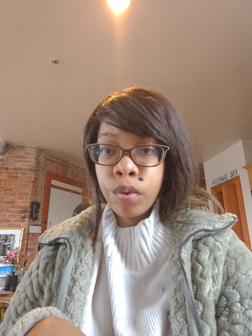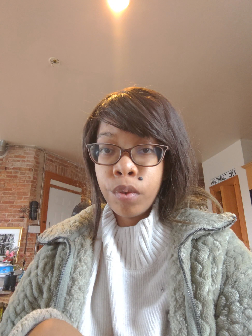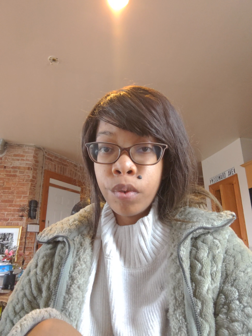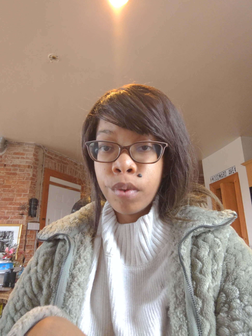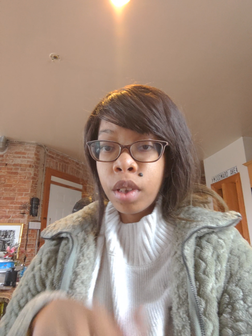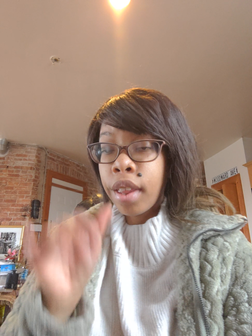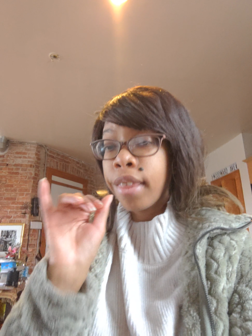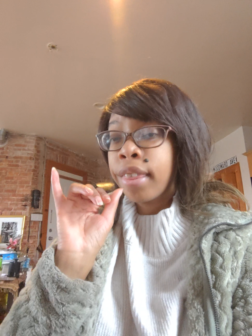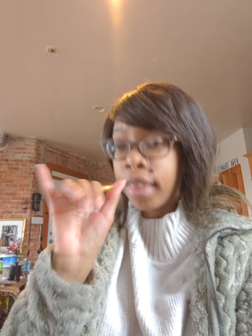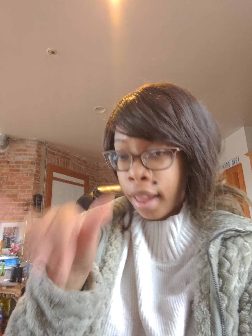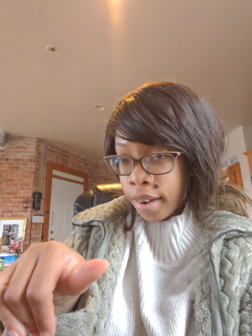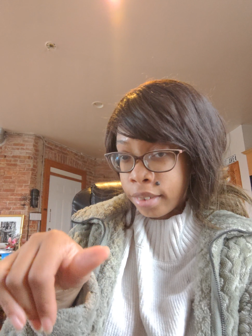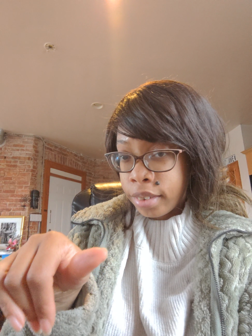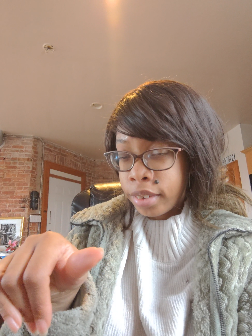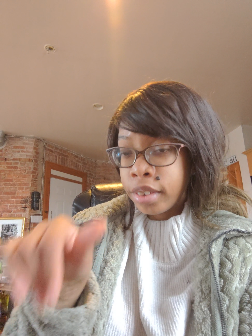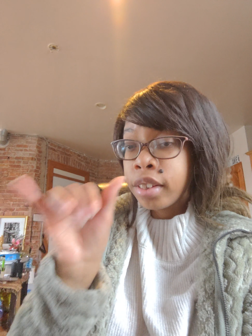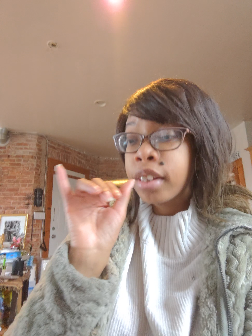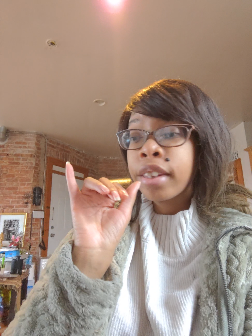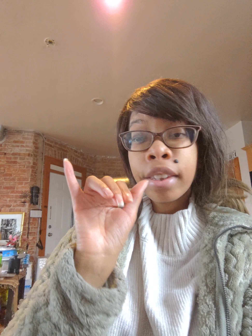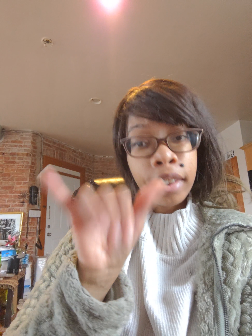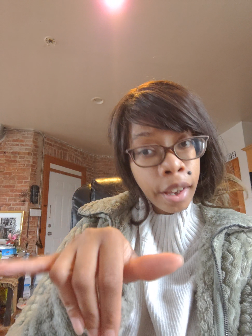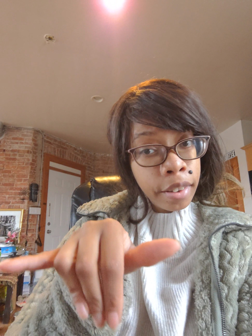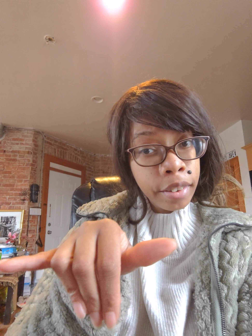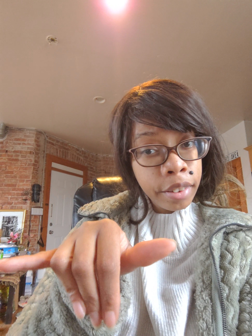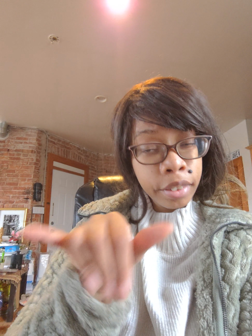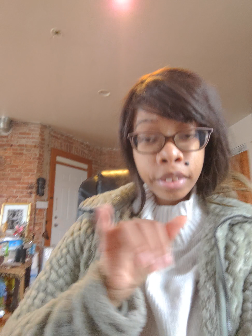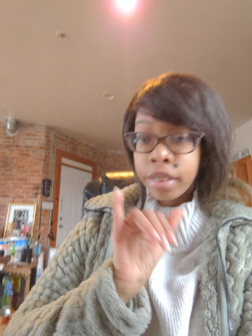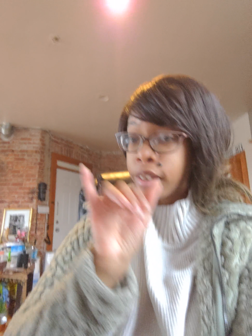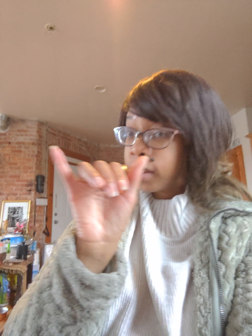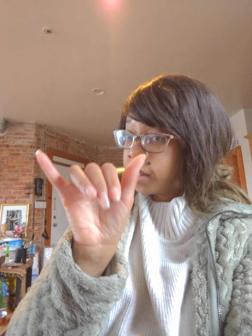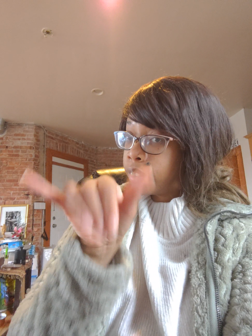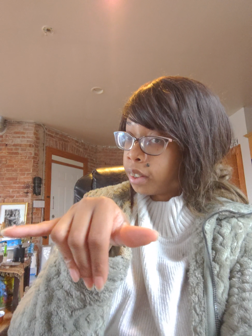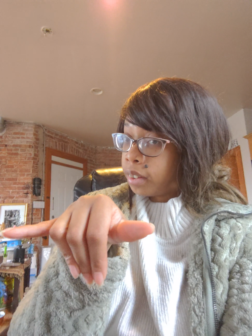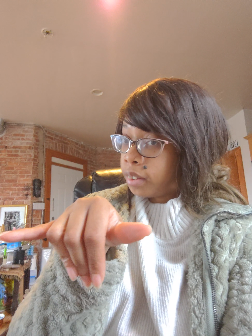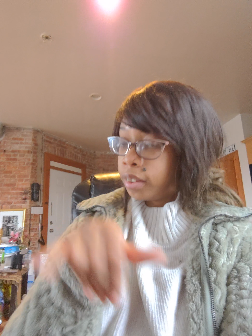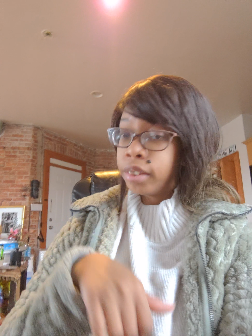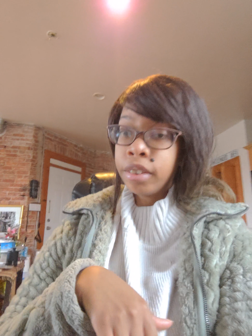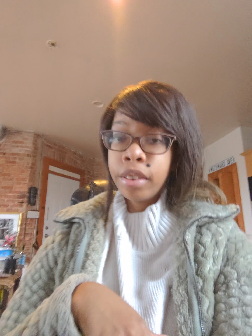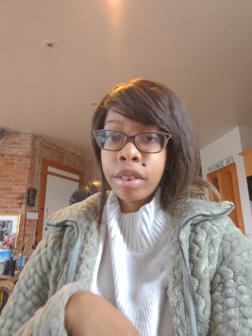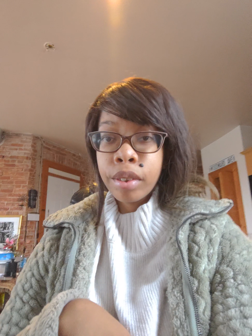that